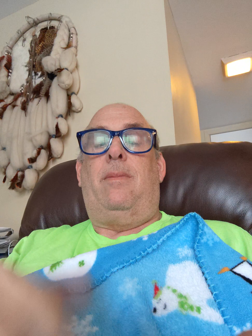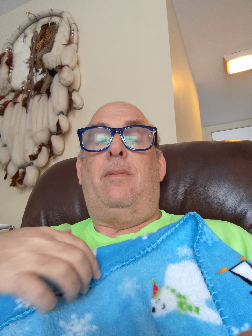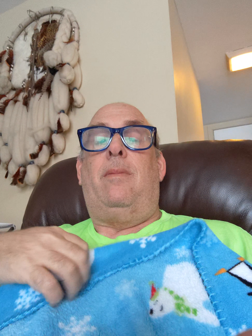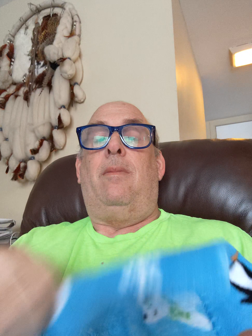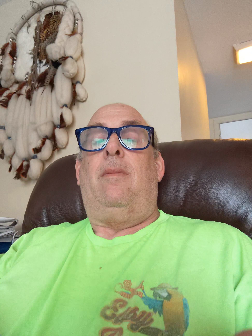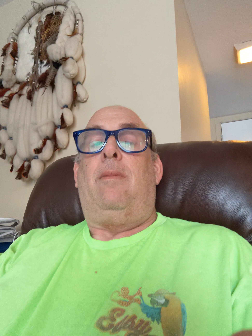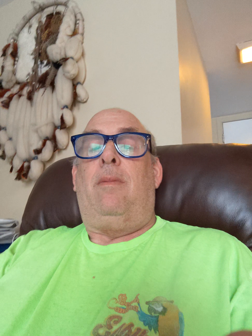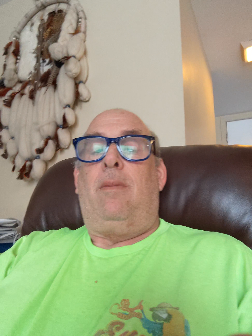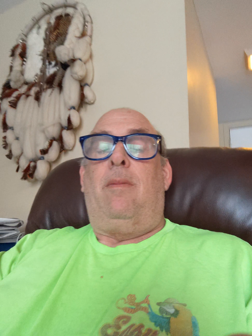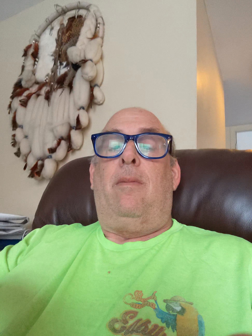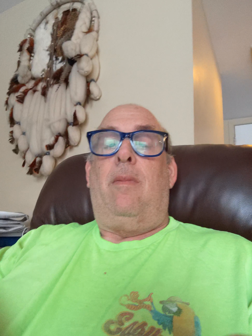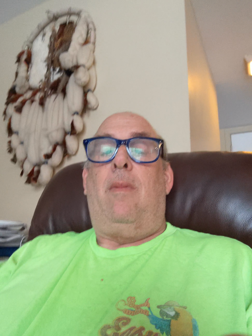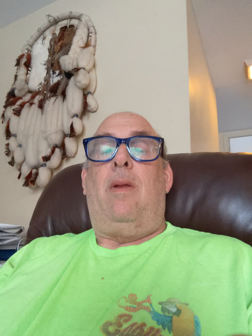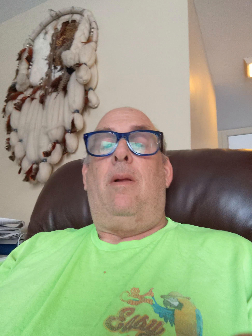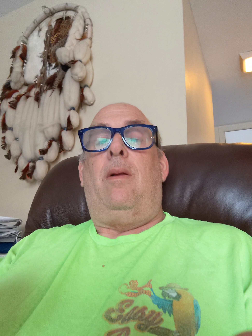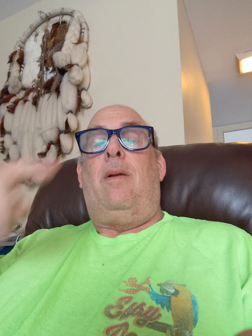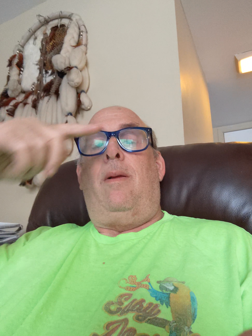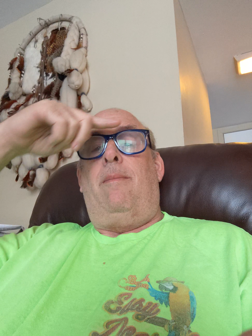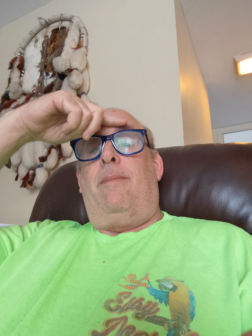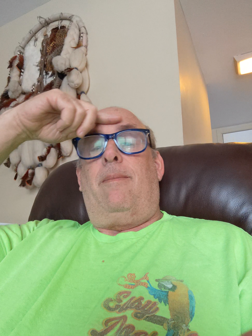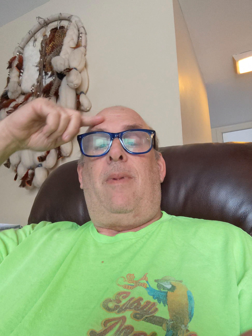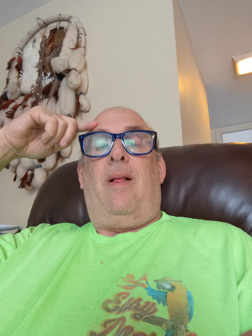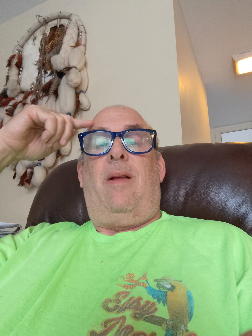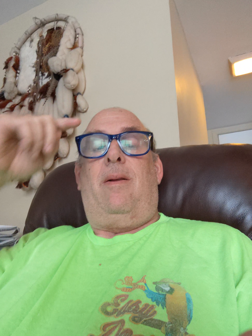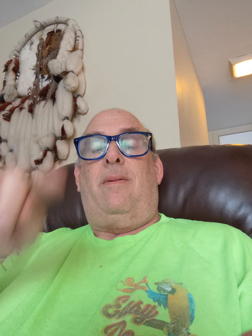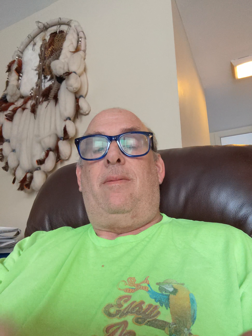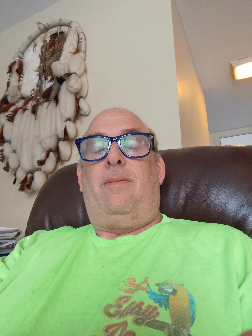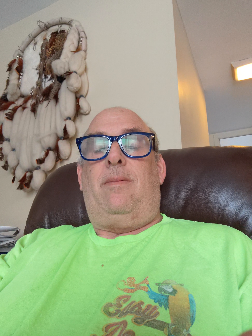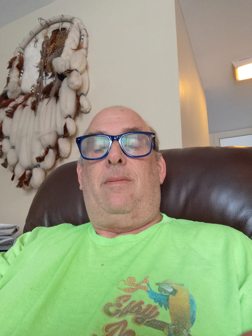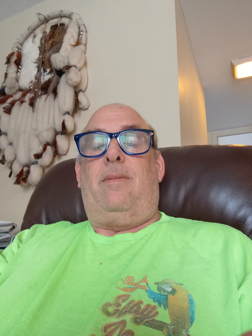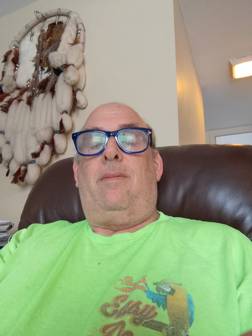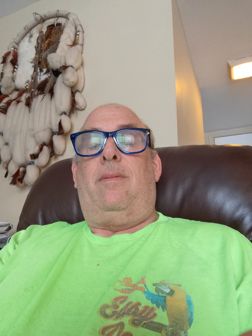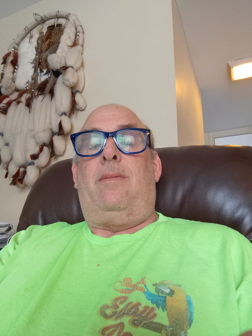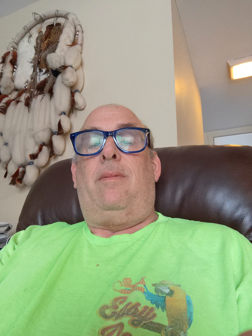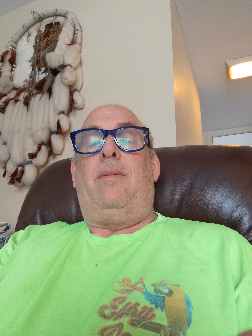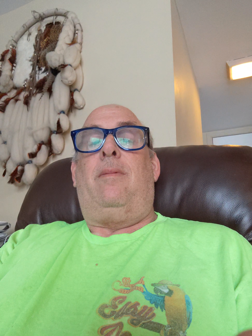black